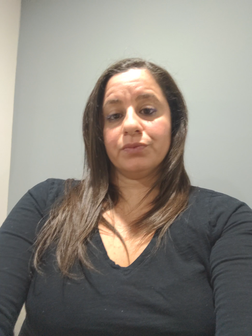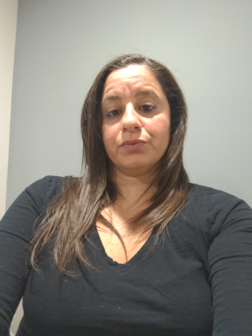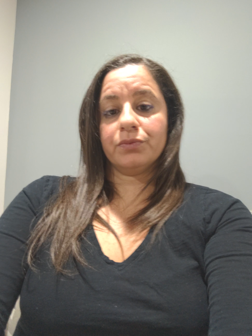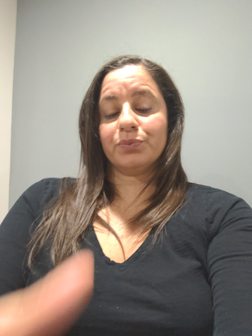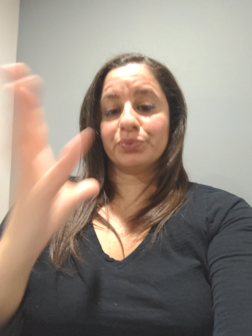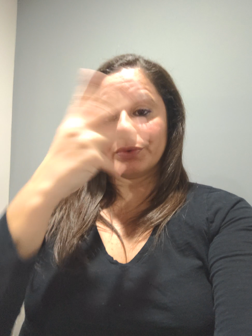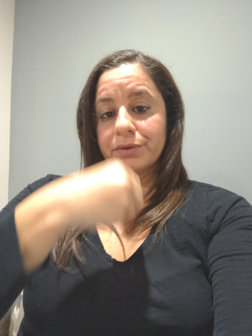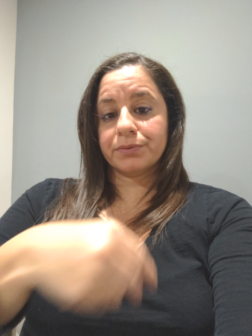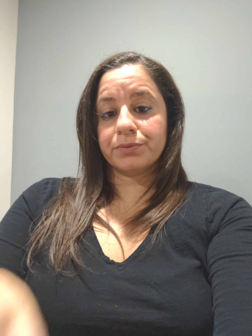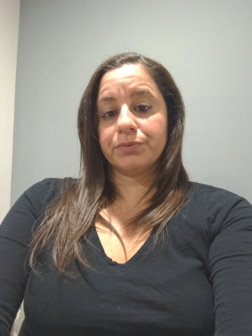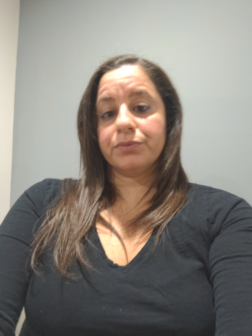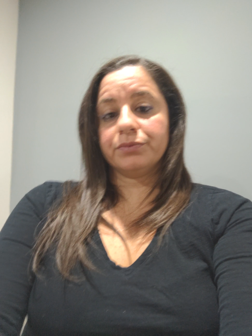pretty